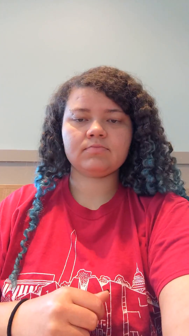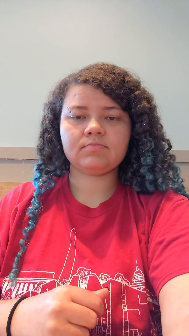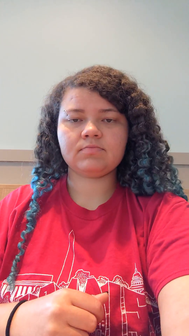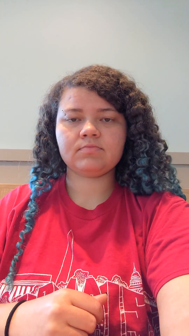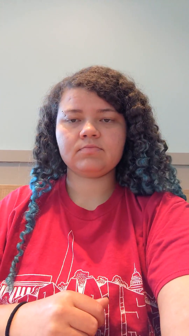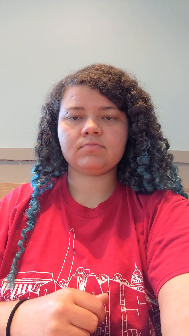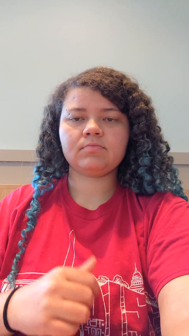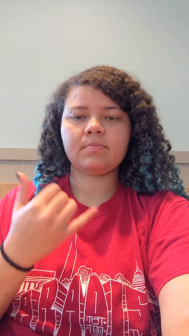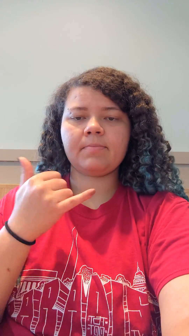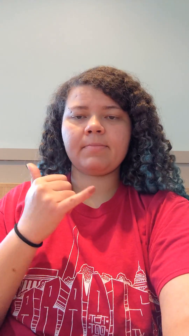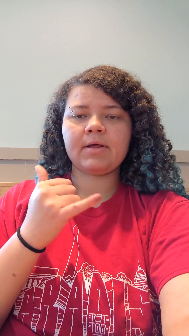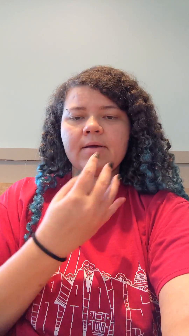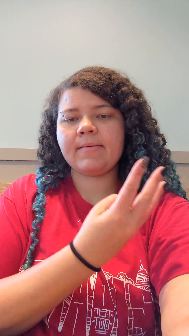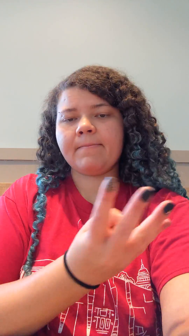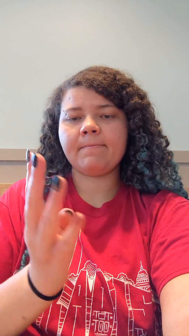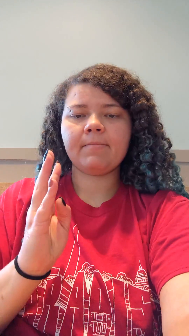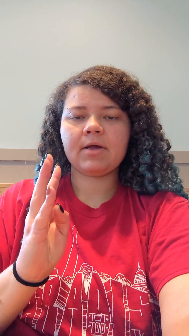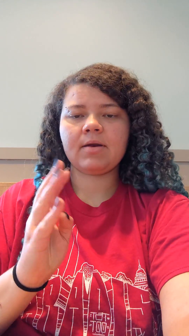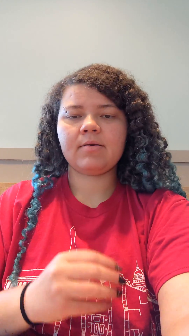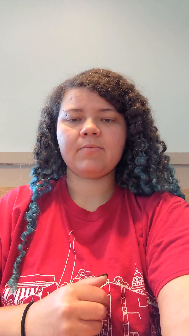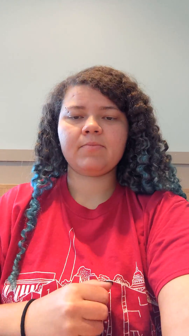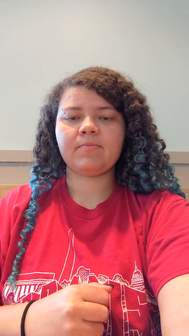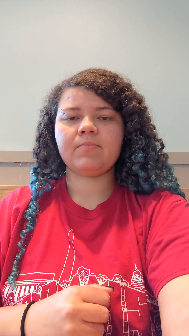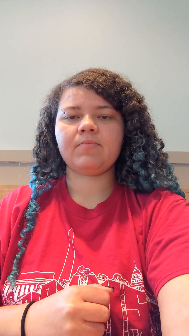playpen